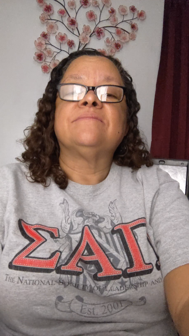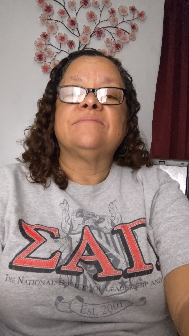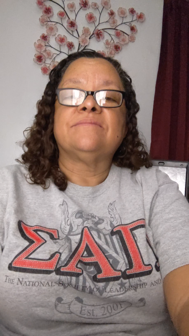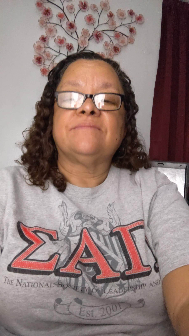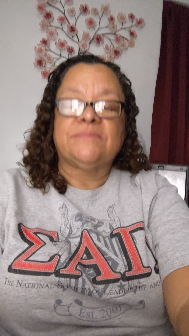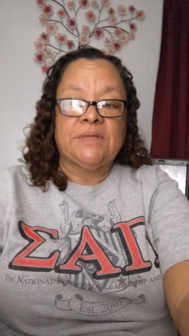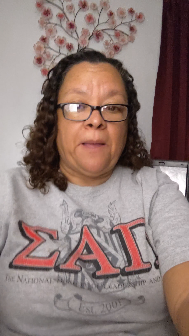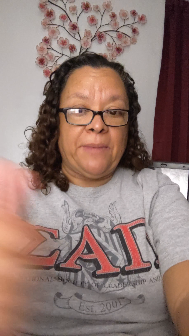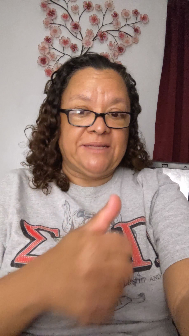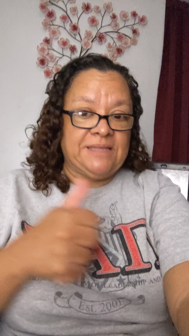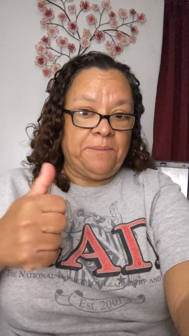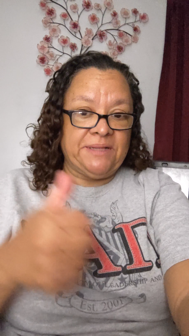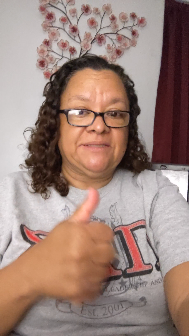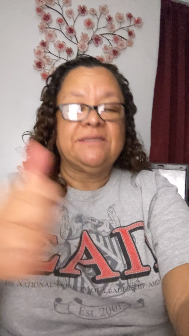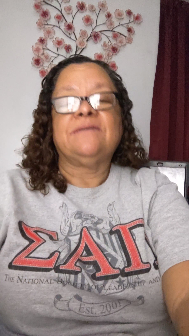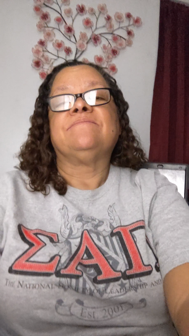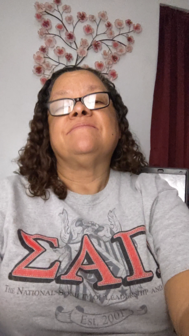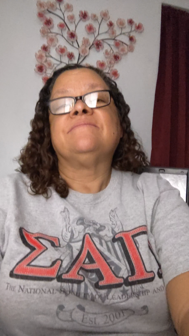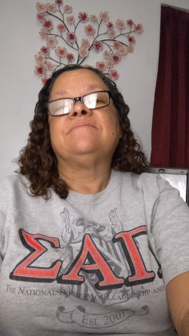basement